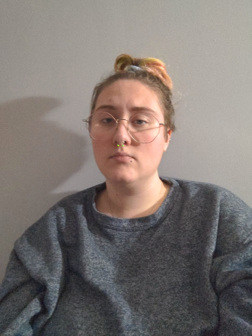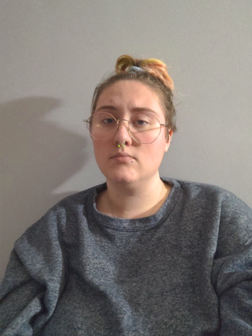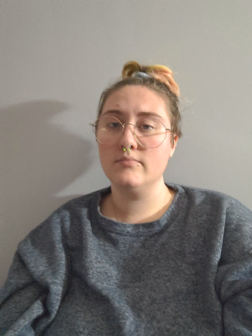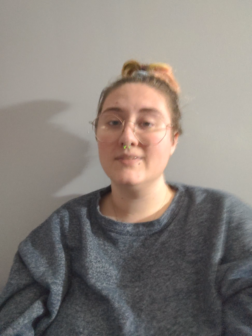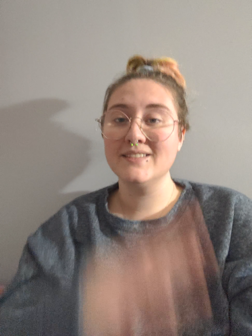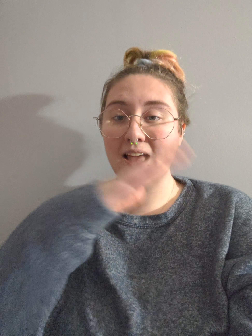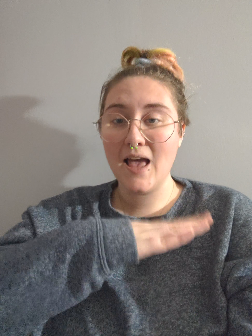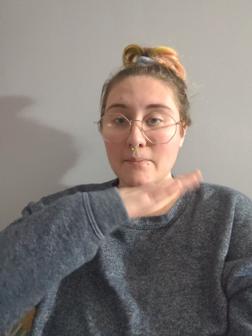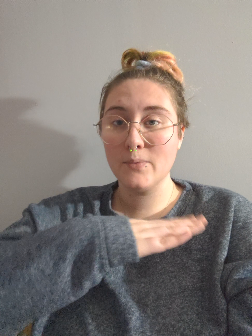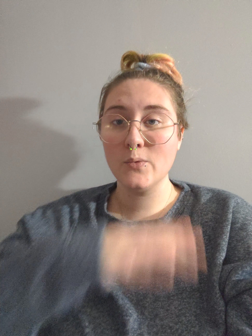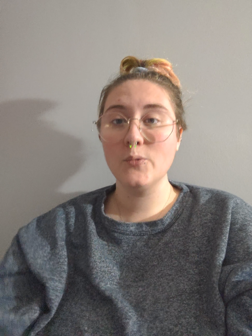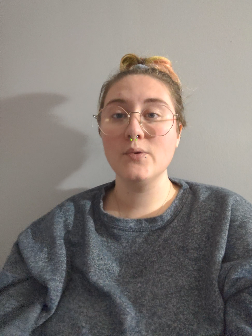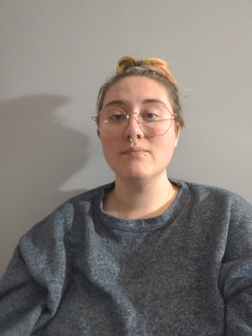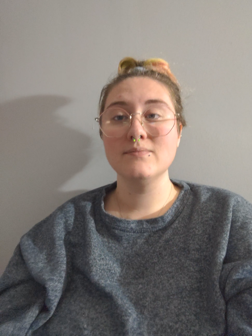table